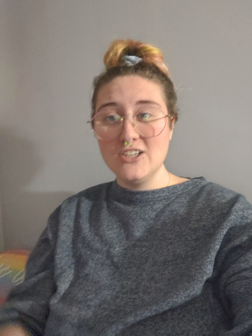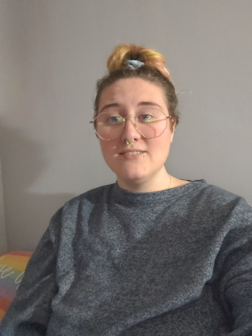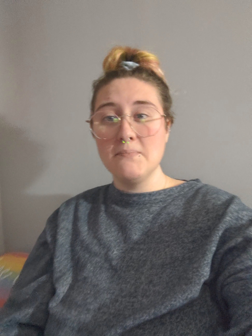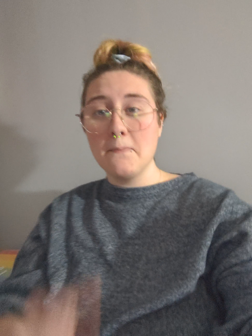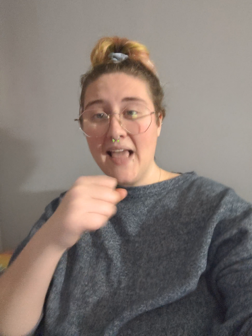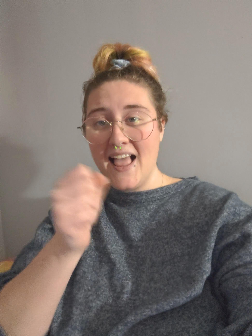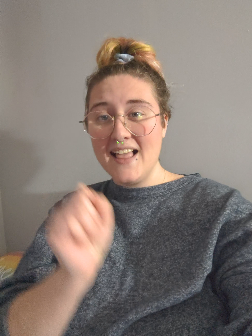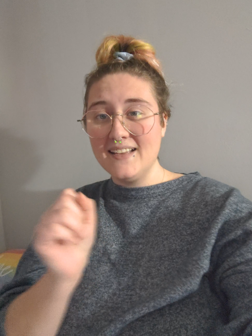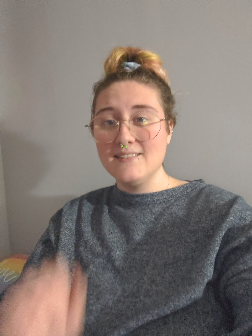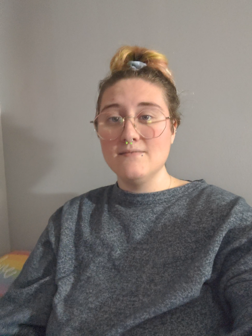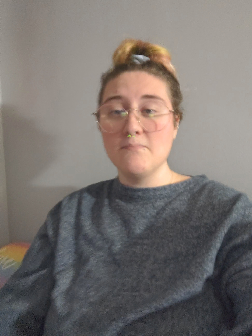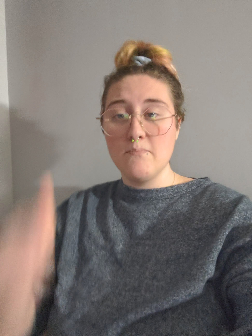make